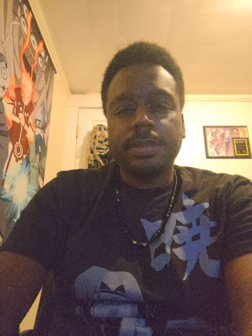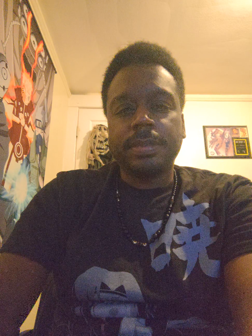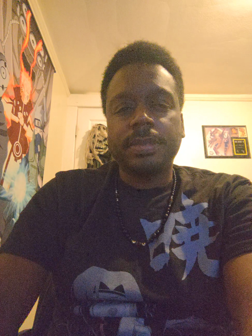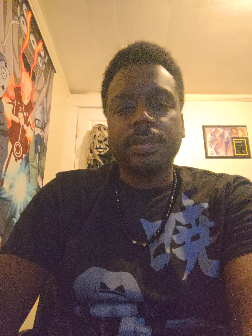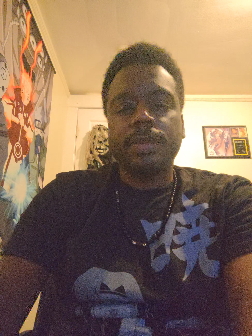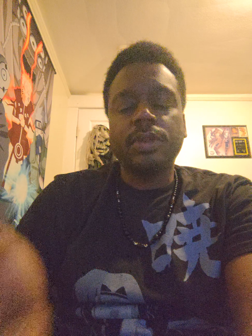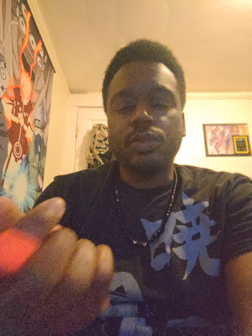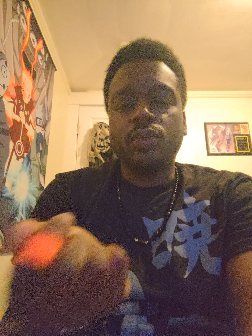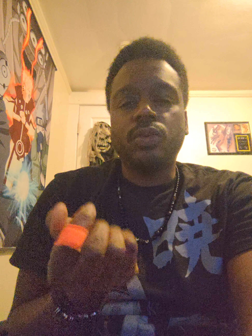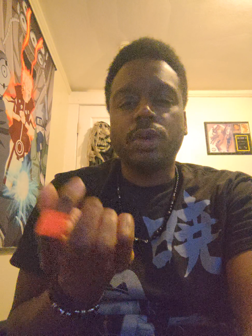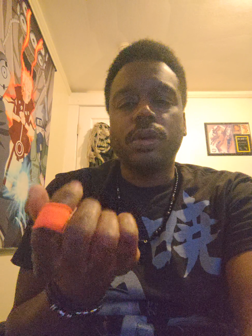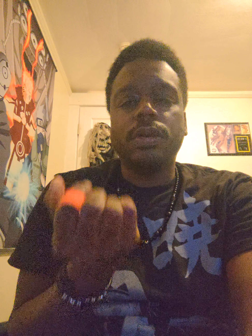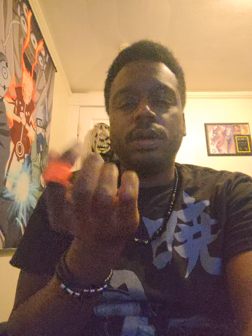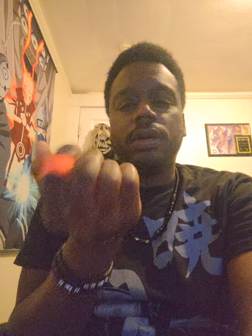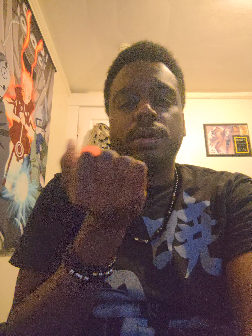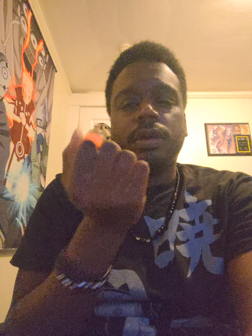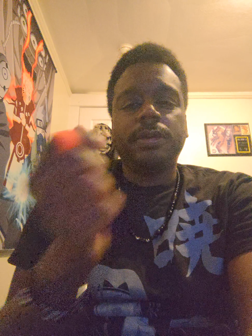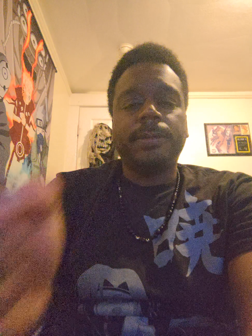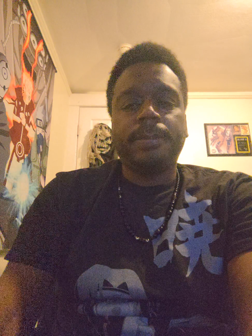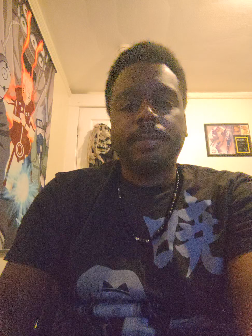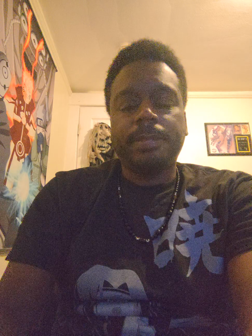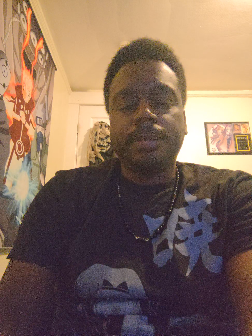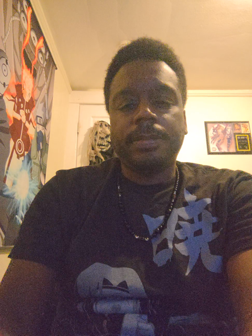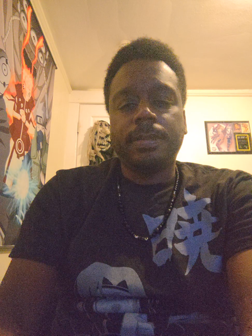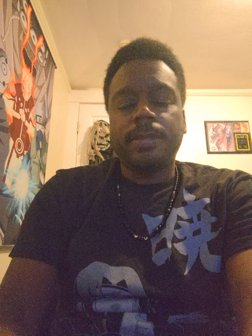drawer